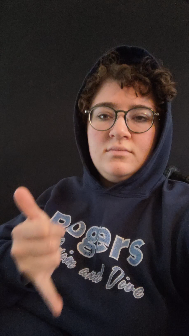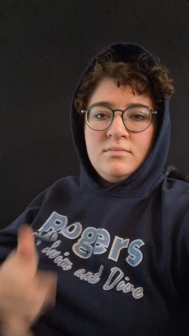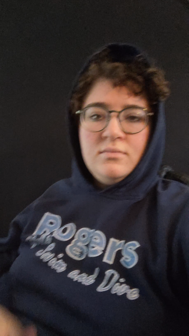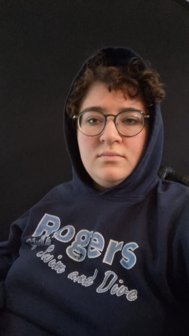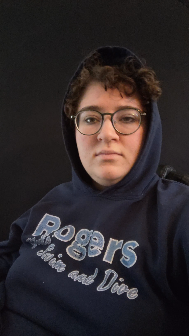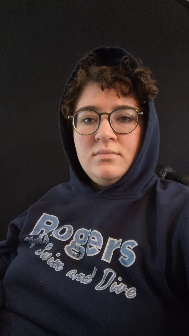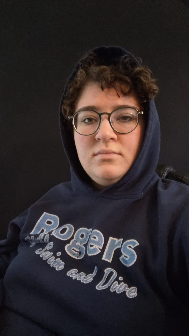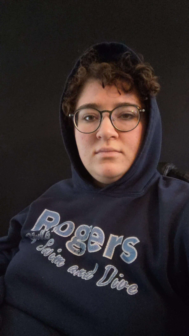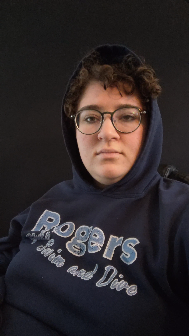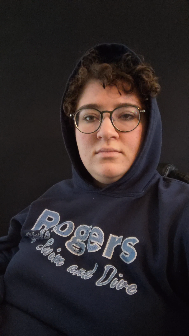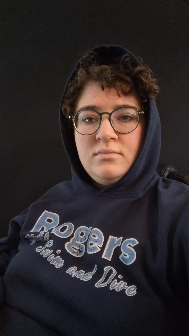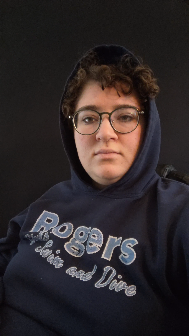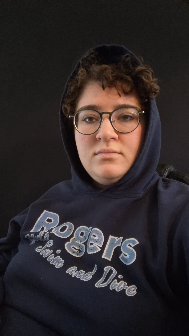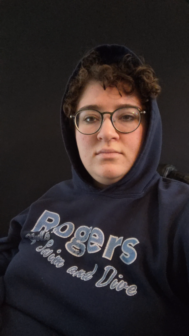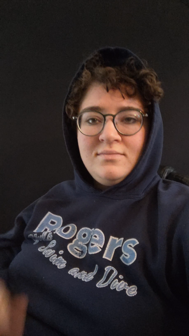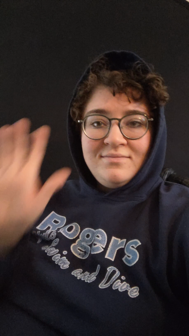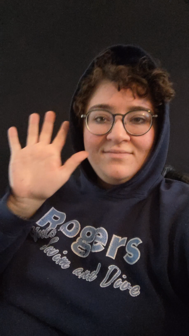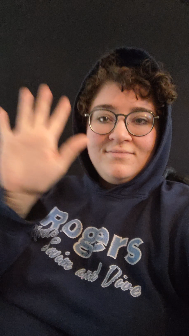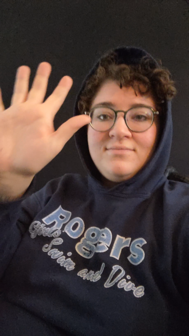give me five